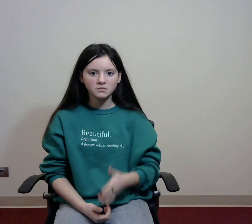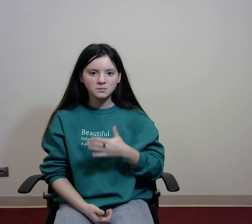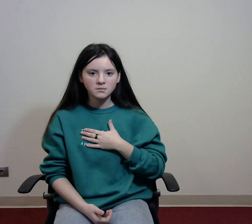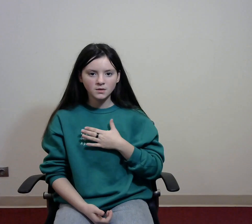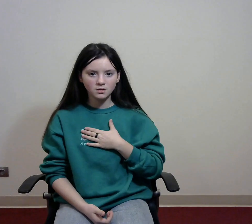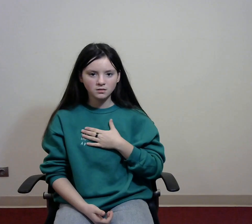mən